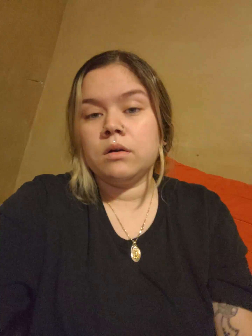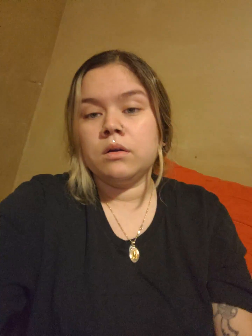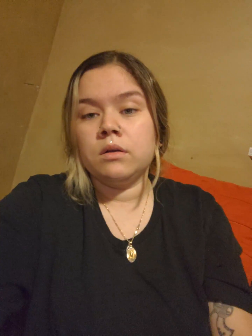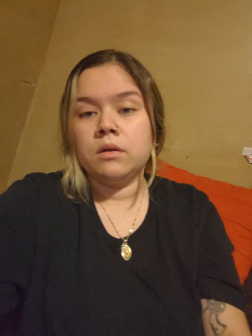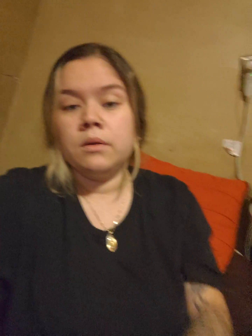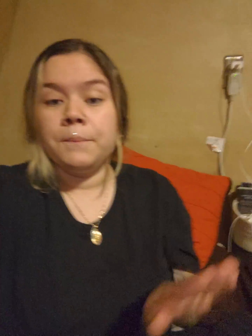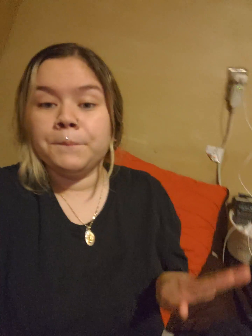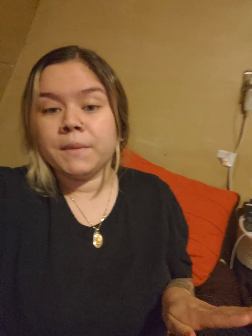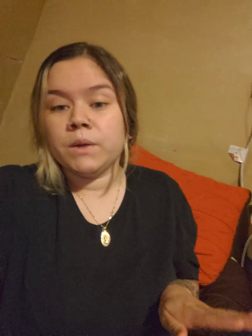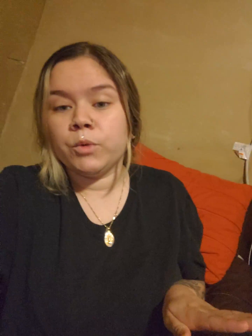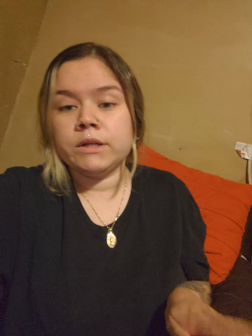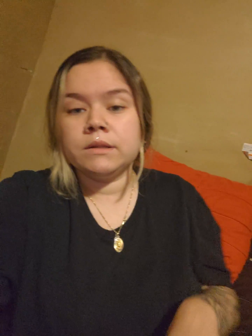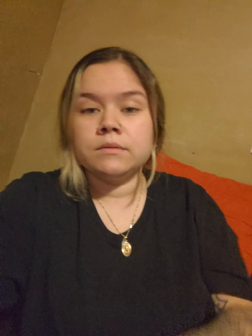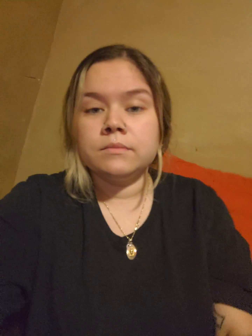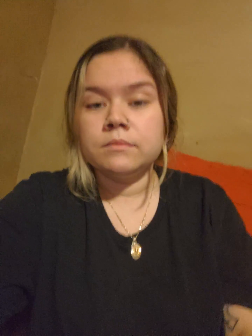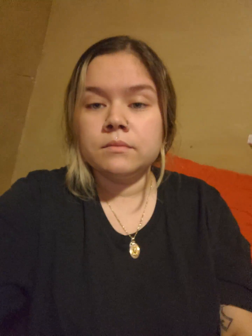penguin